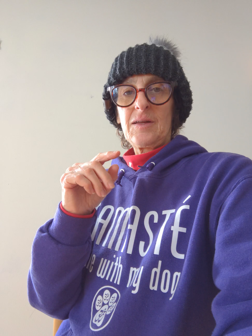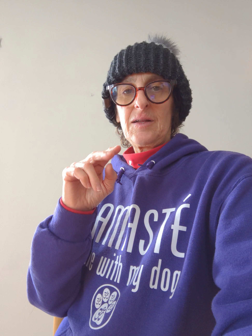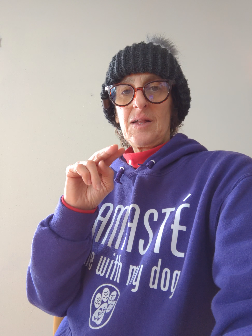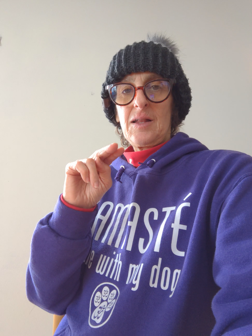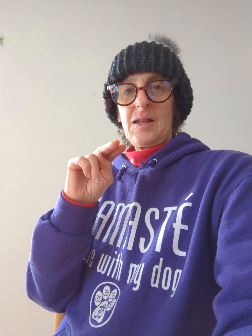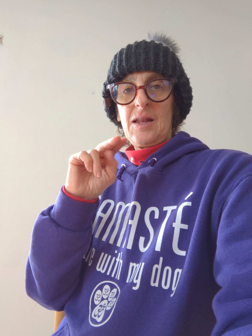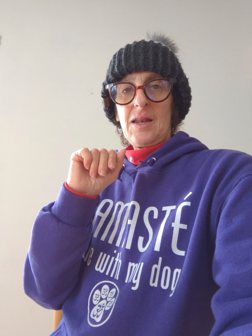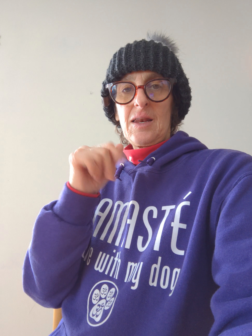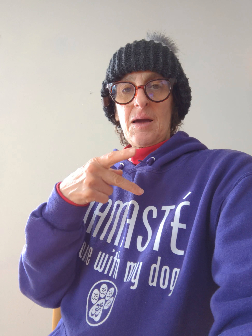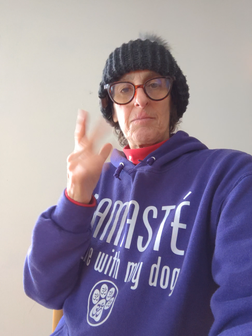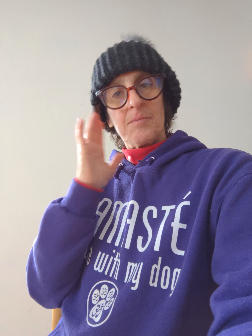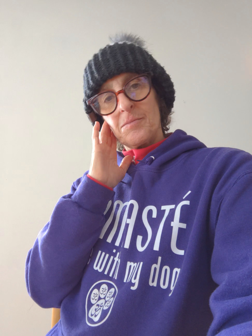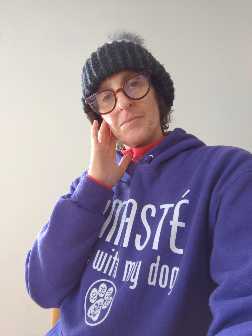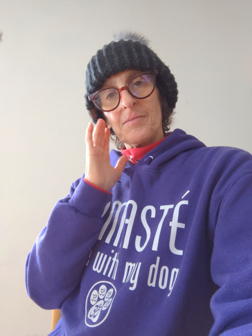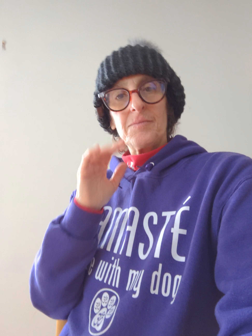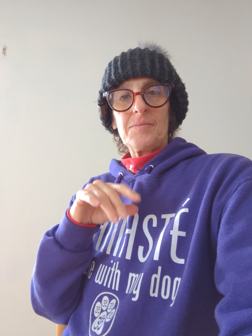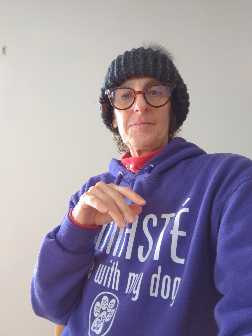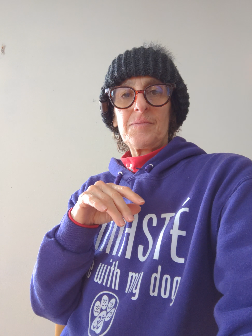nap